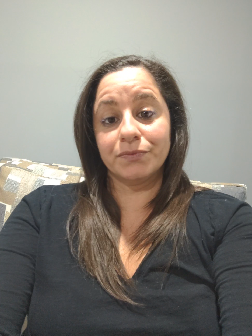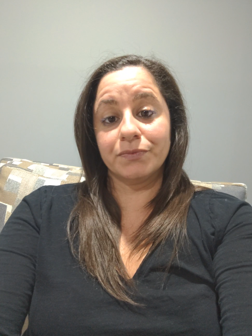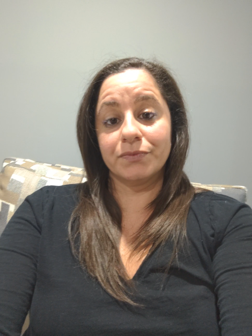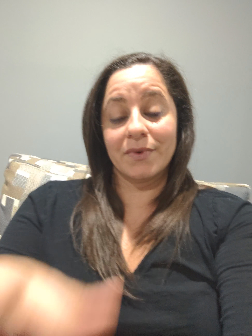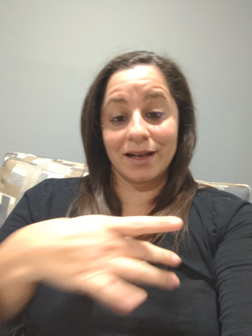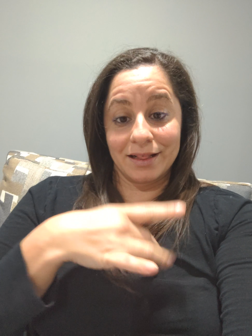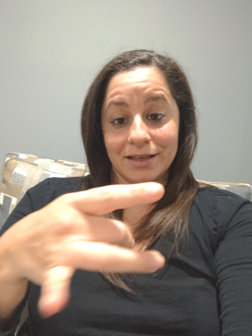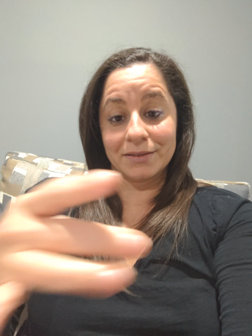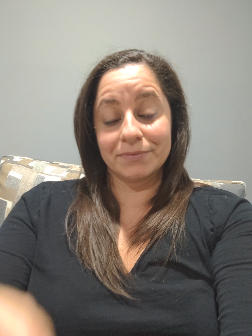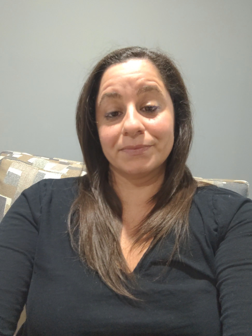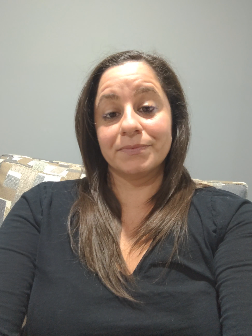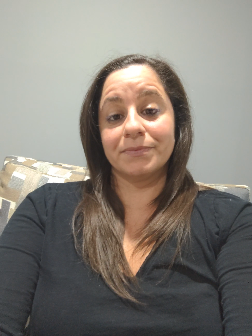like